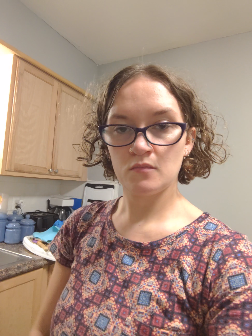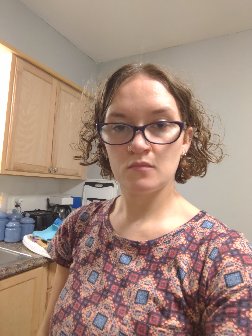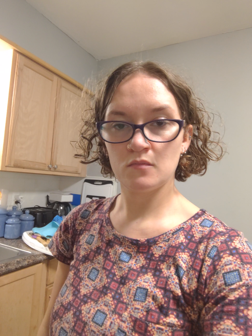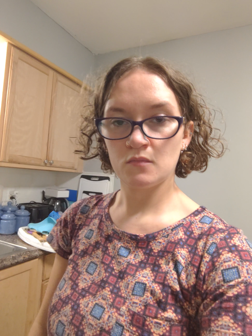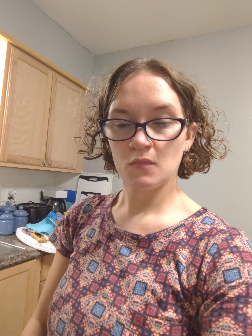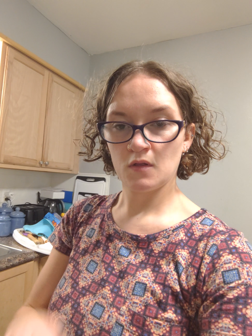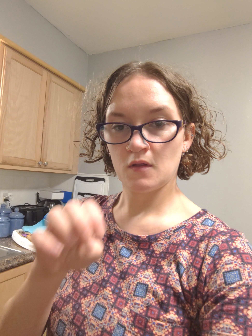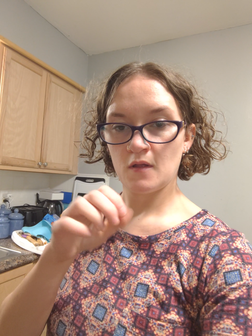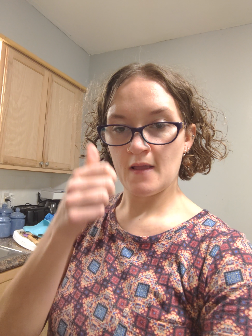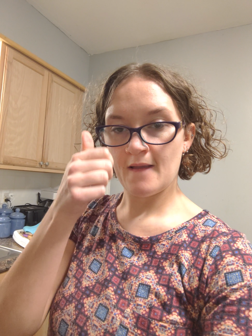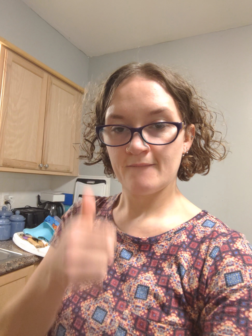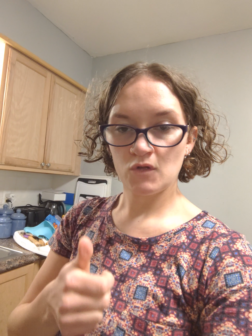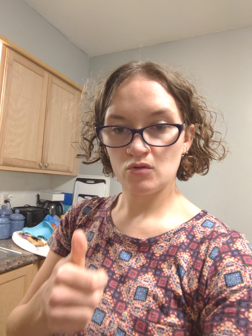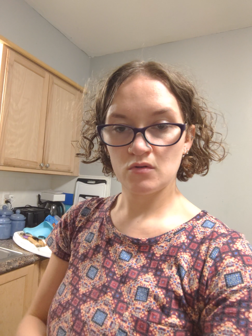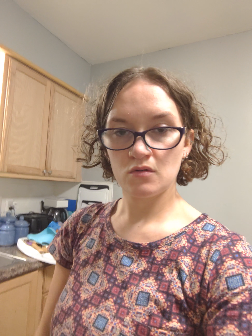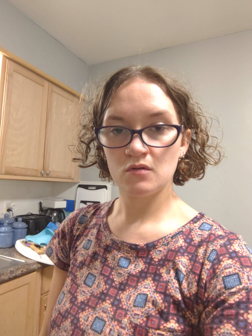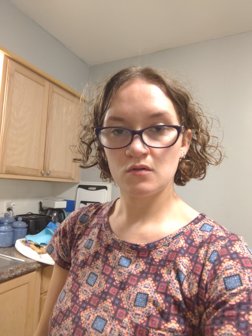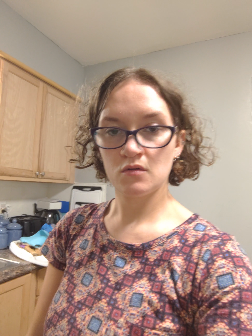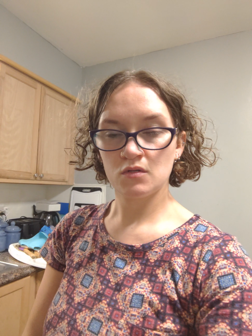every